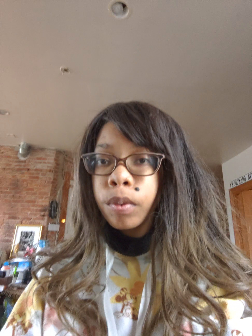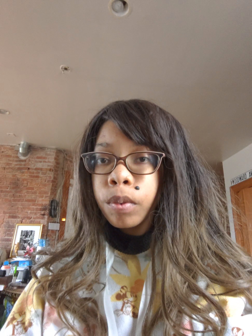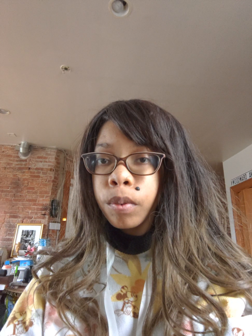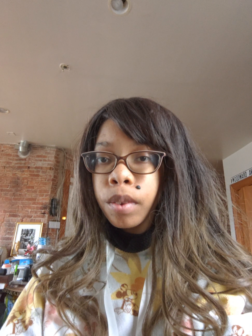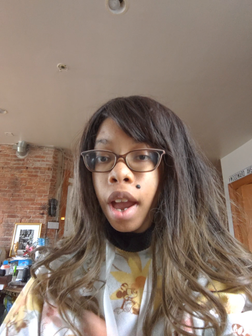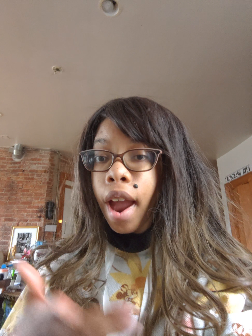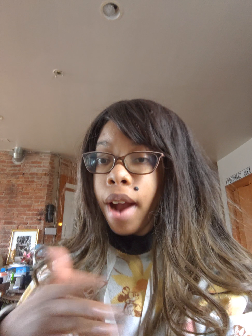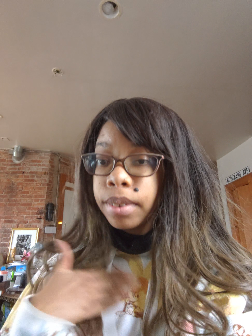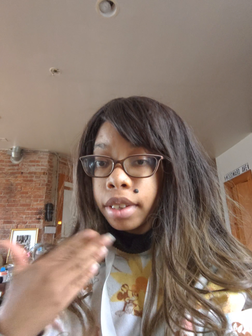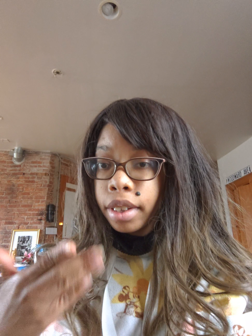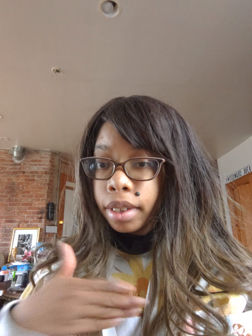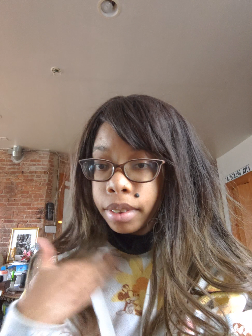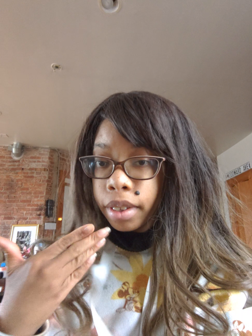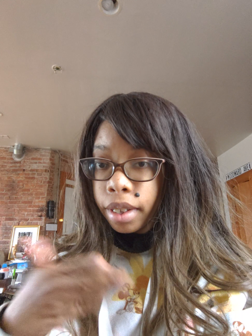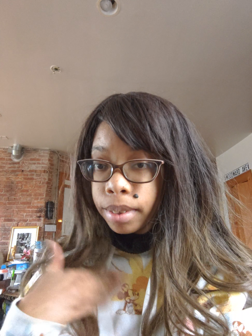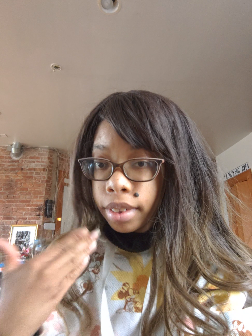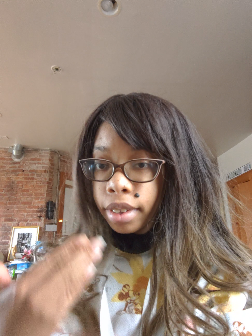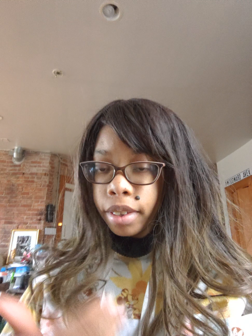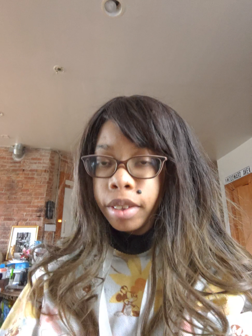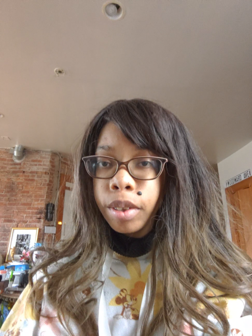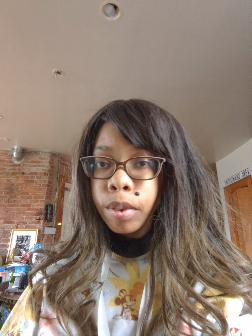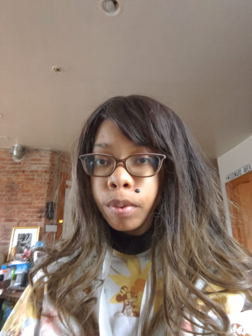happy